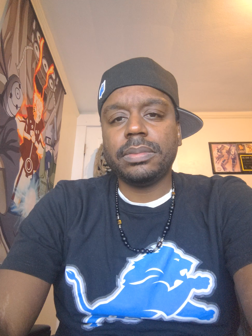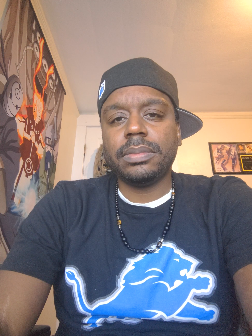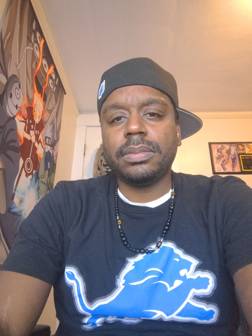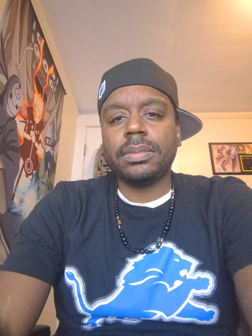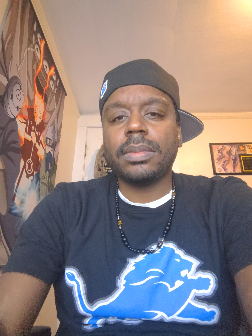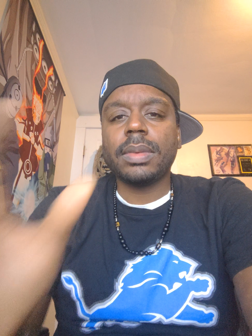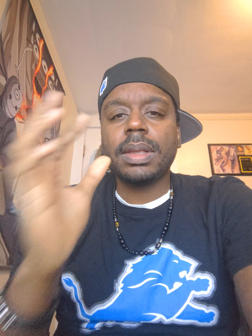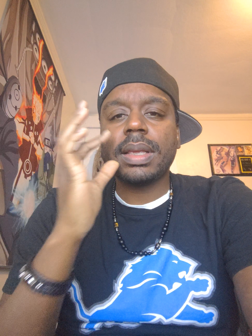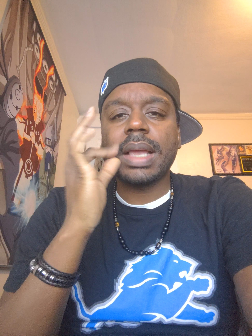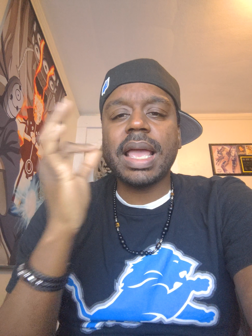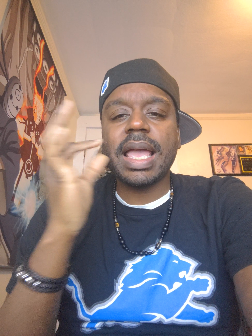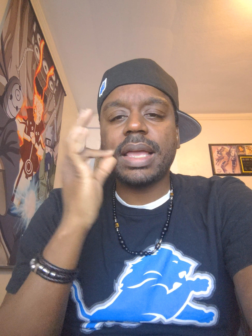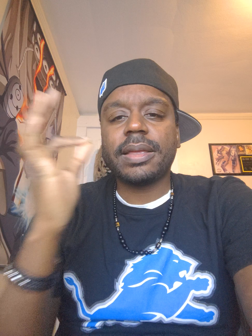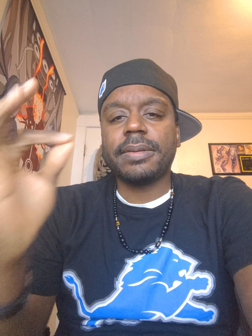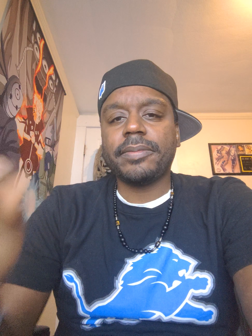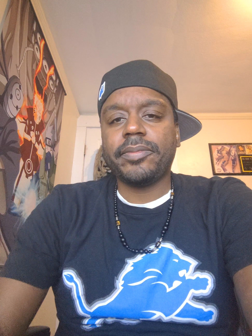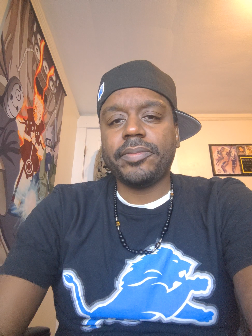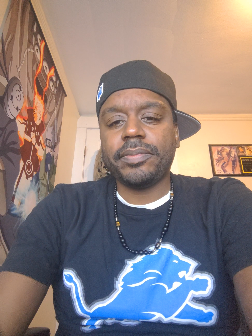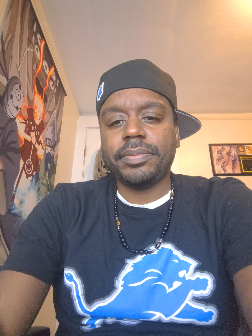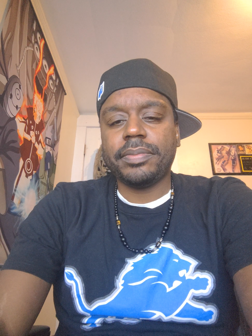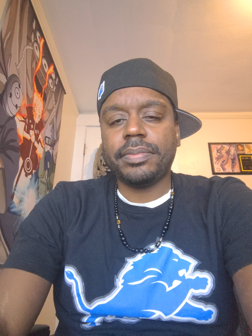cat